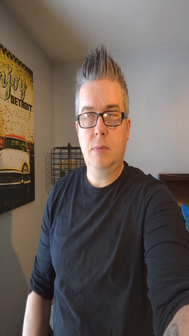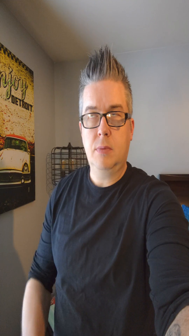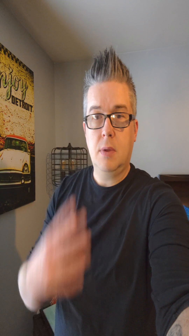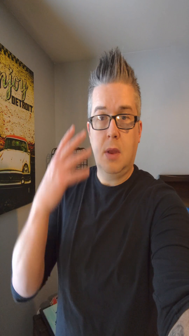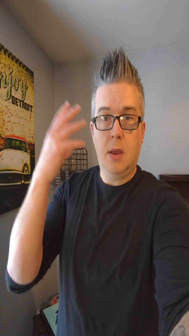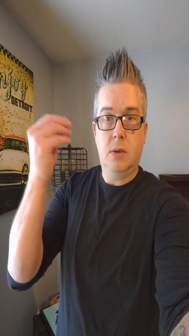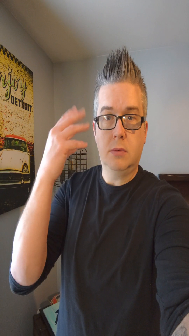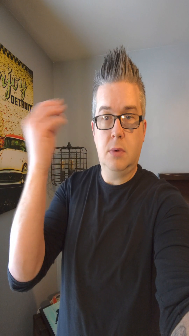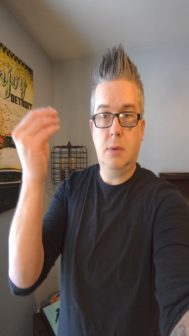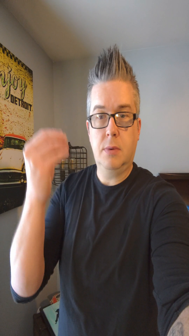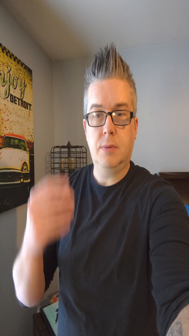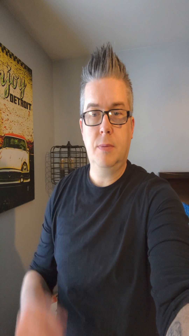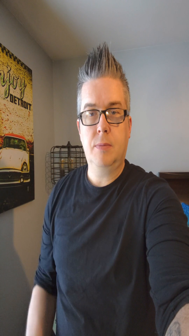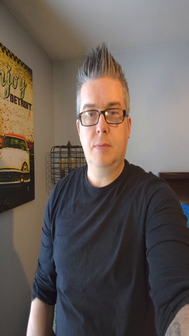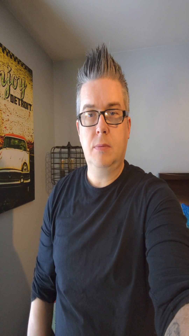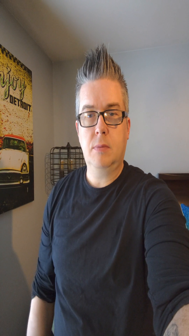outside